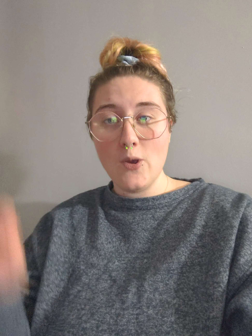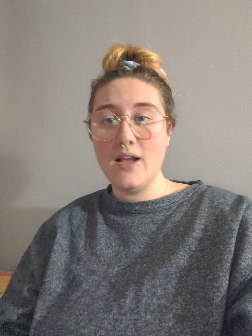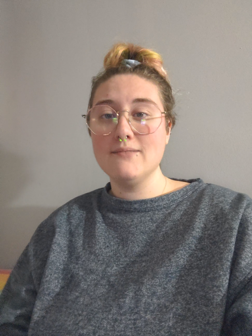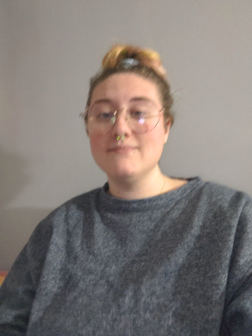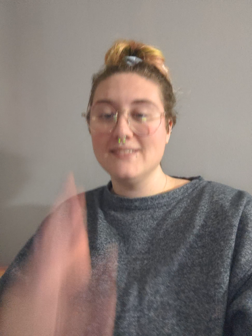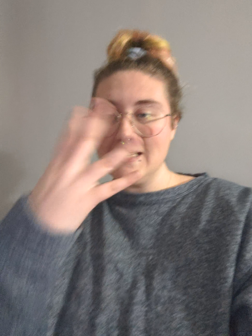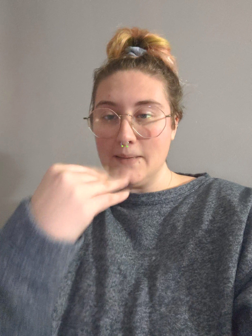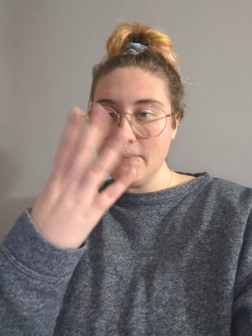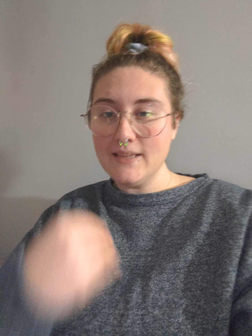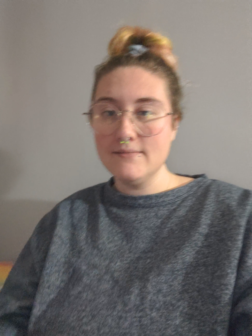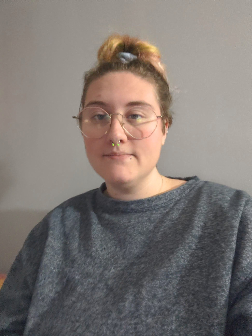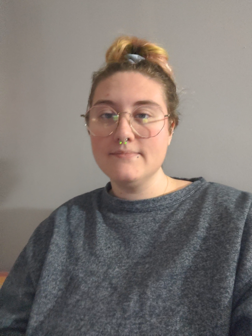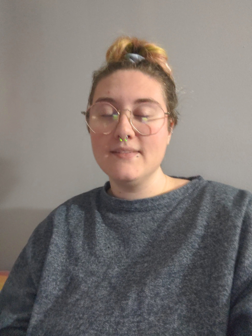sleepy